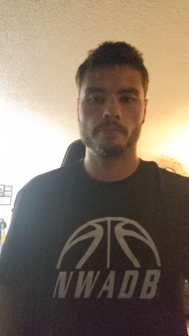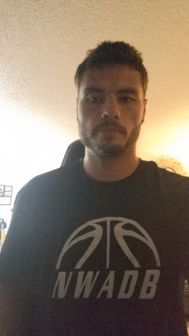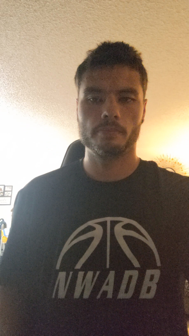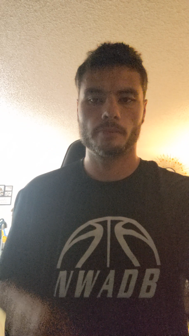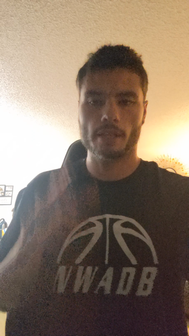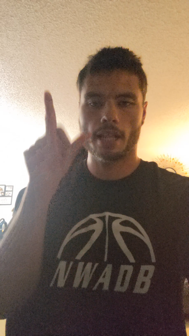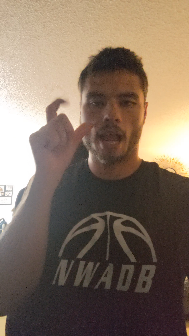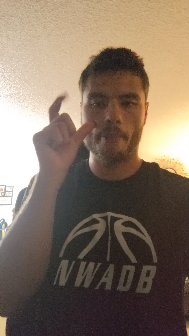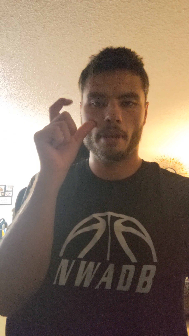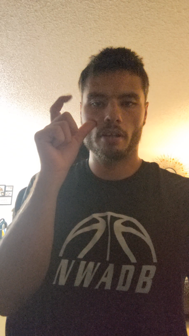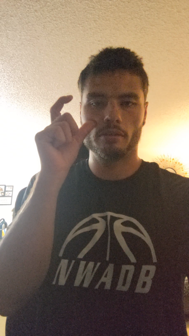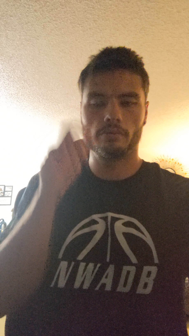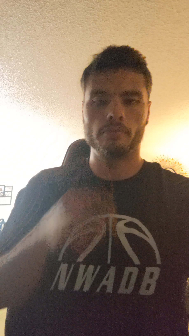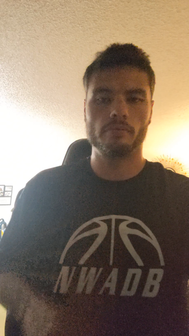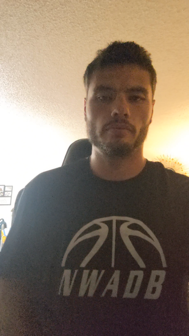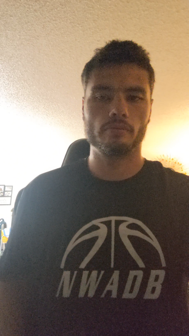camera